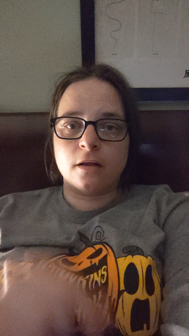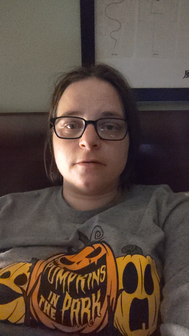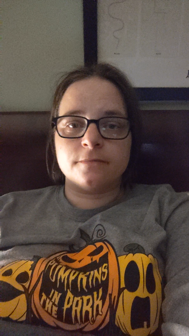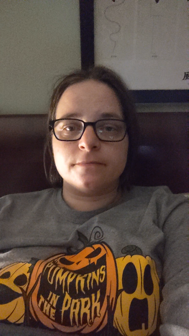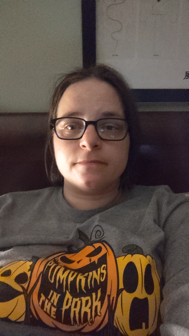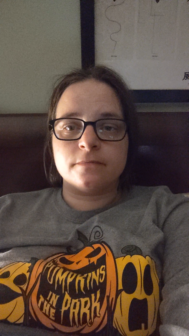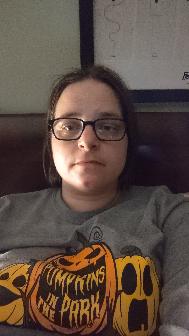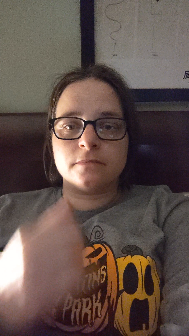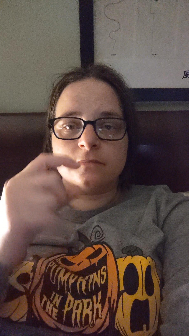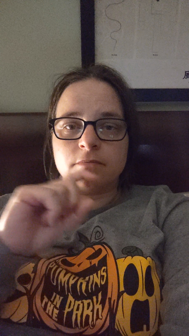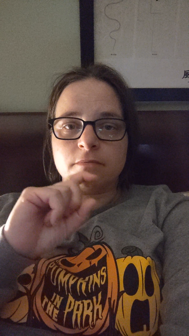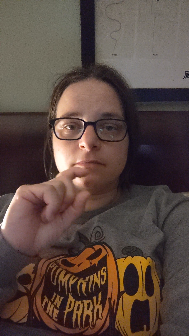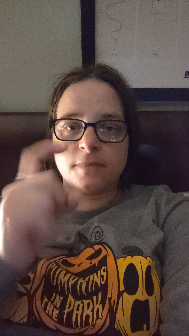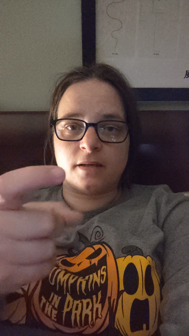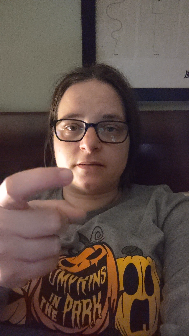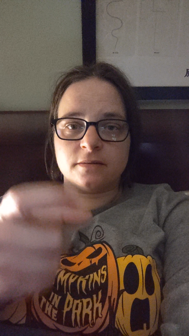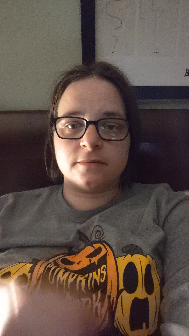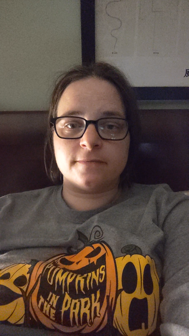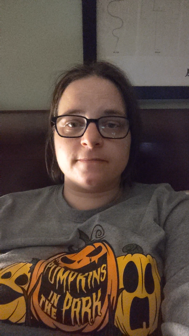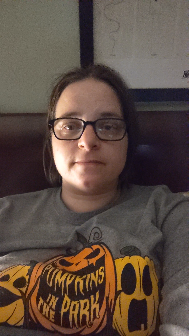present